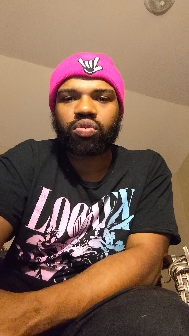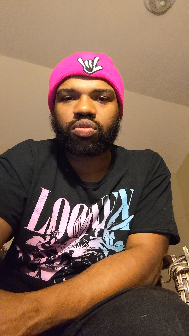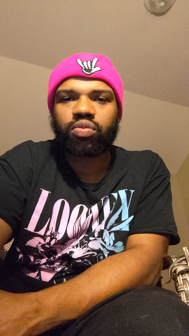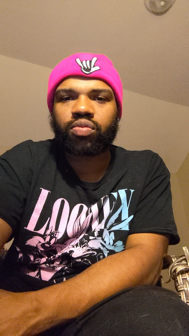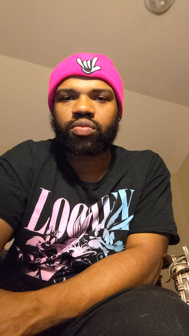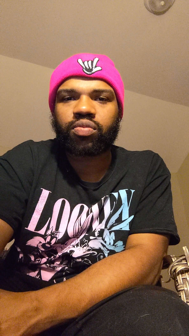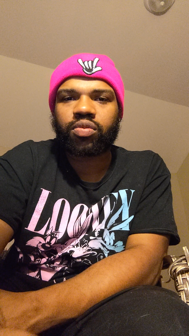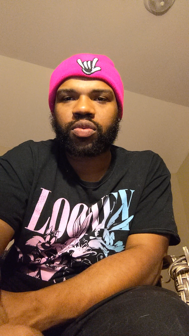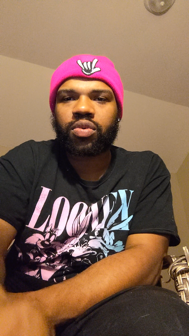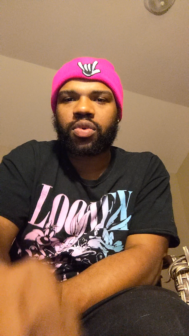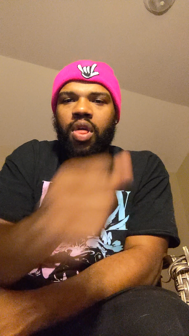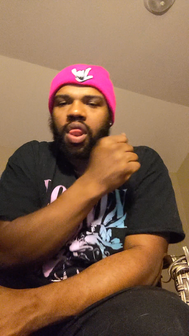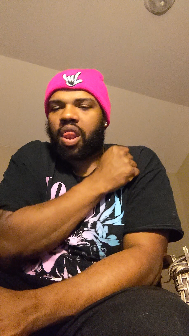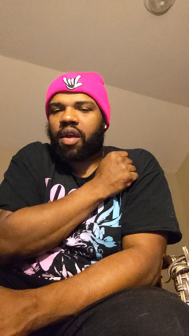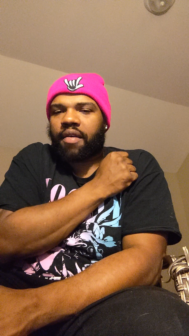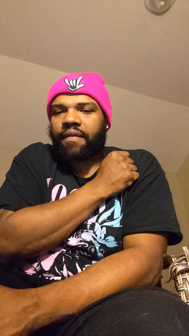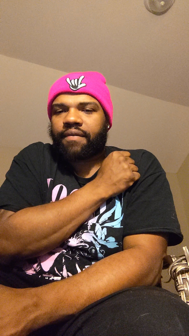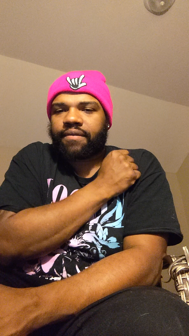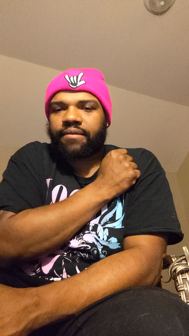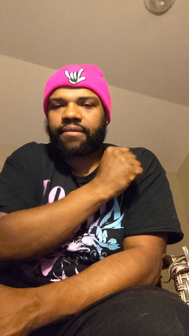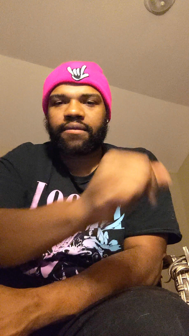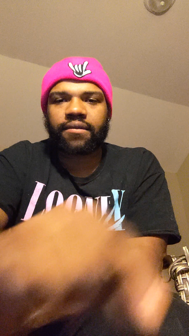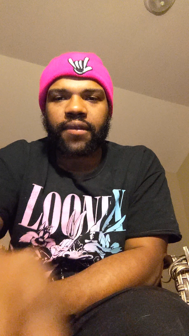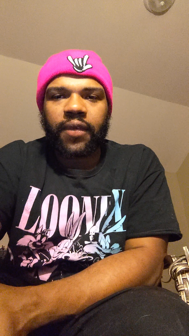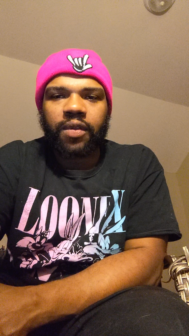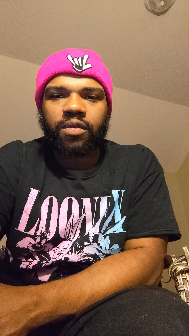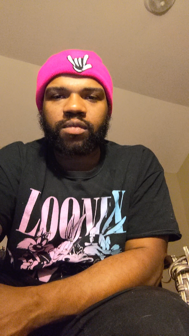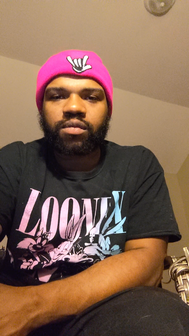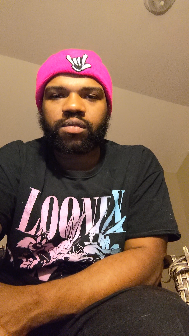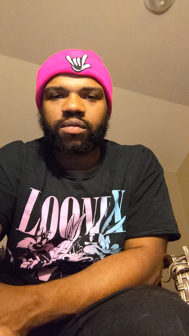love